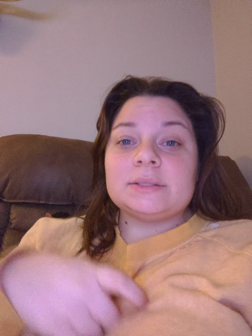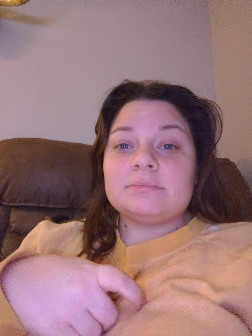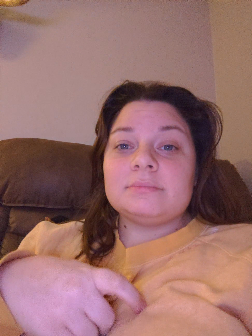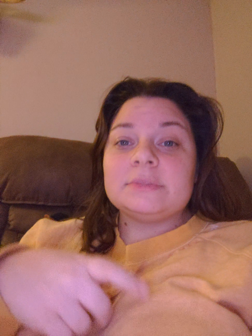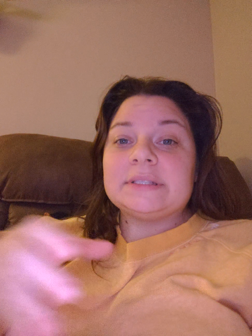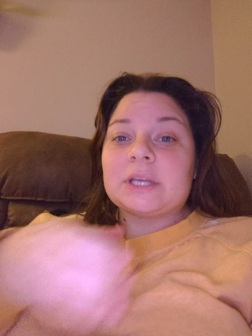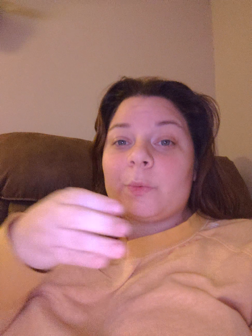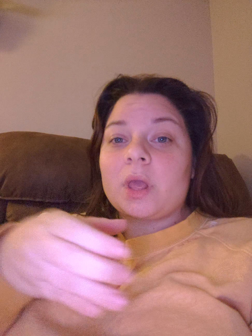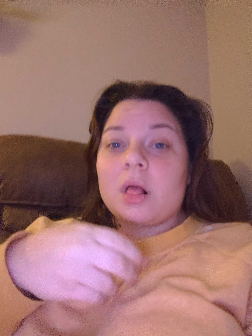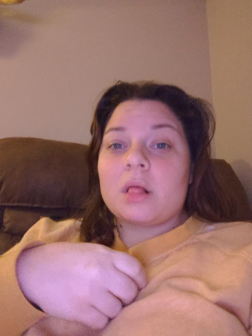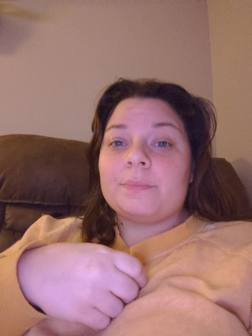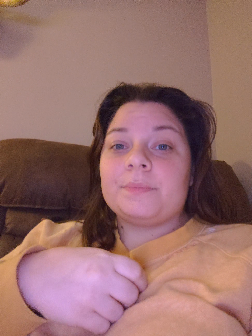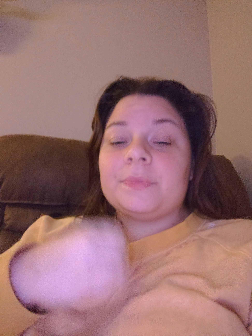cereal